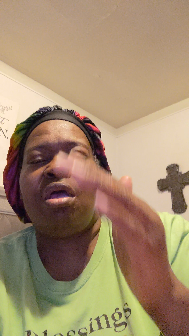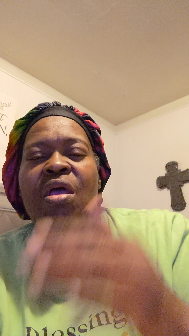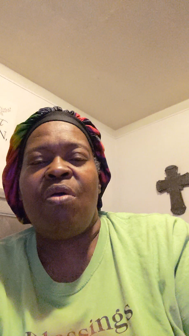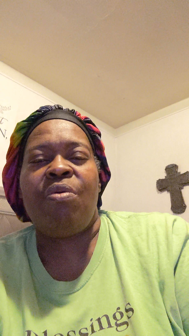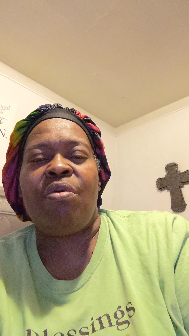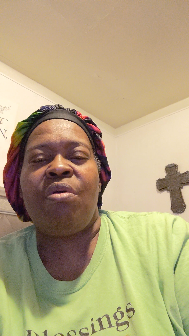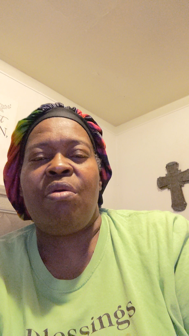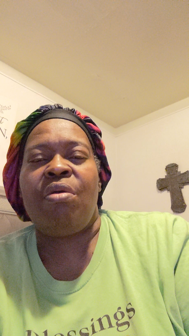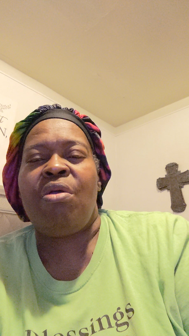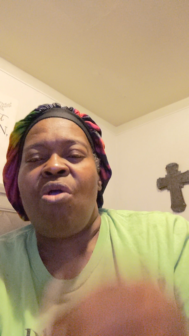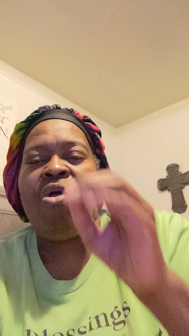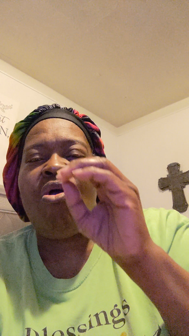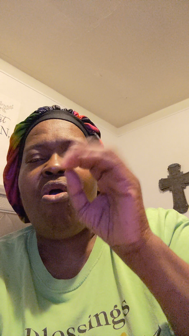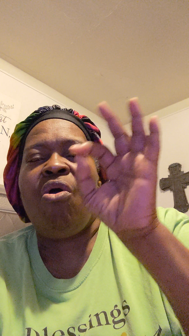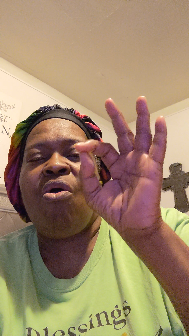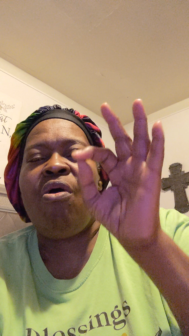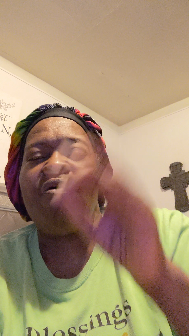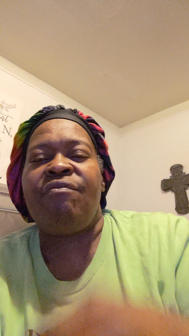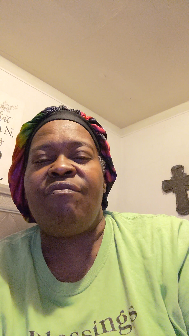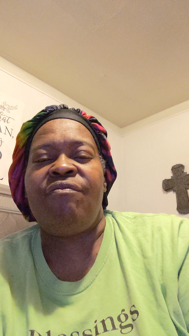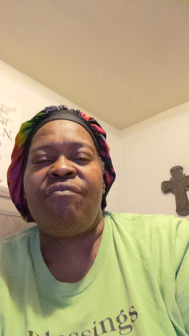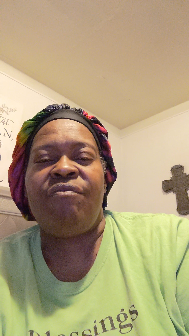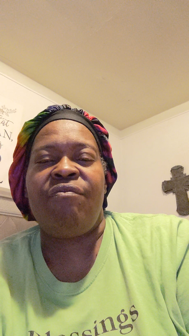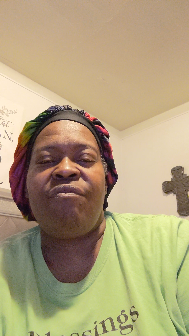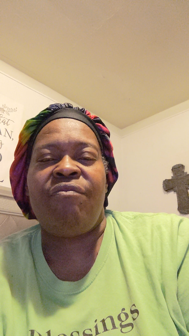of